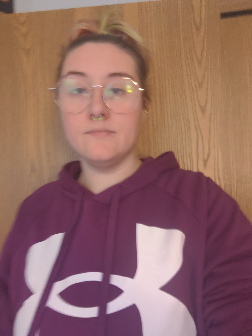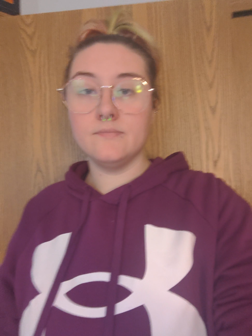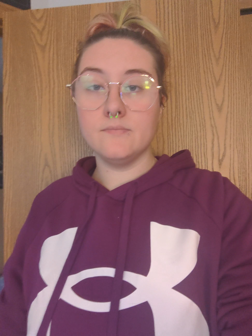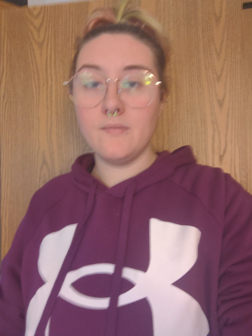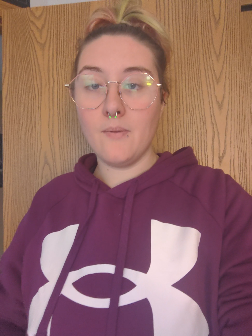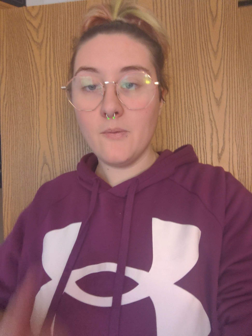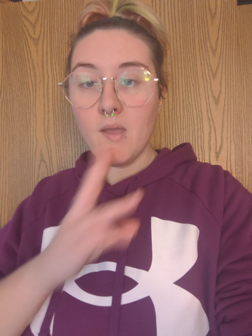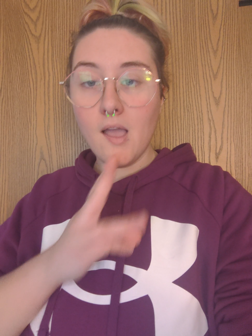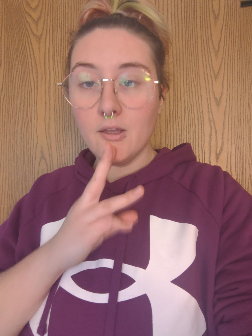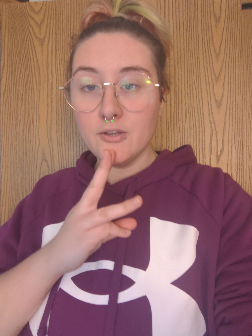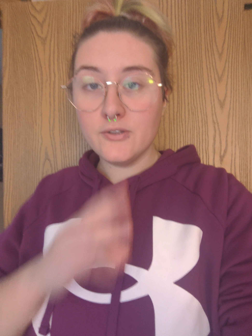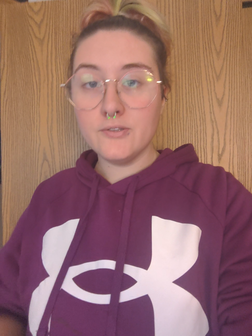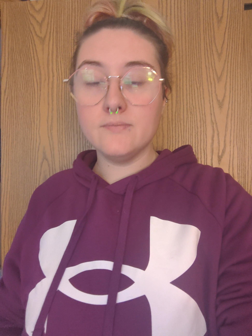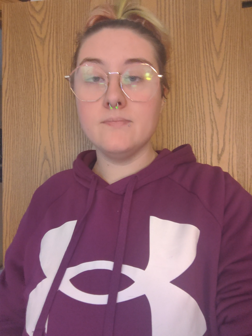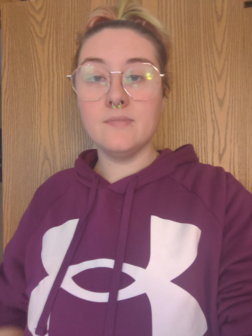water